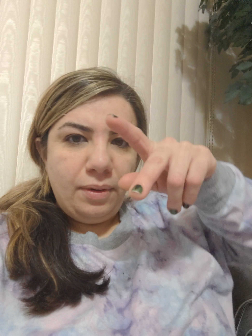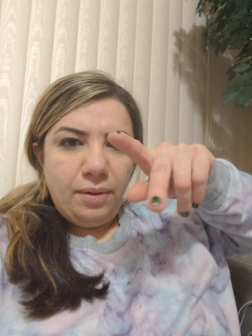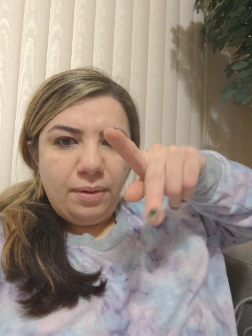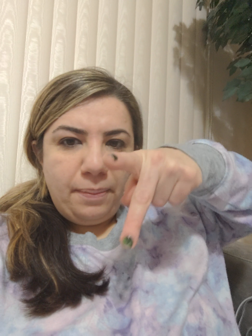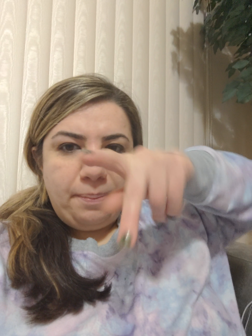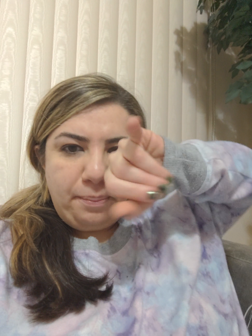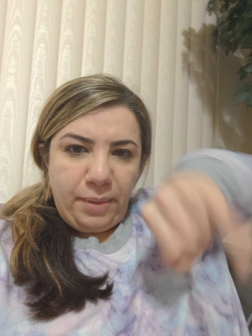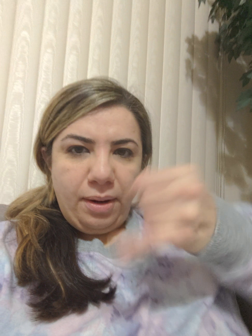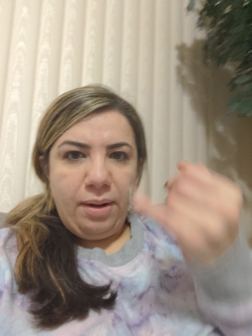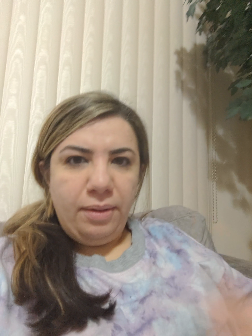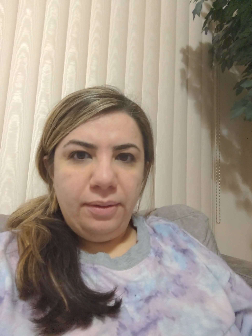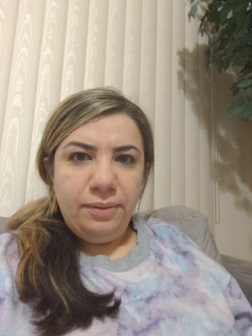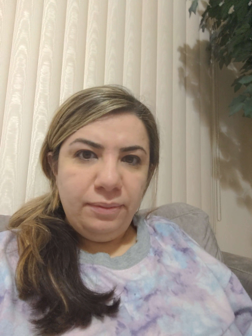pajamas